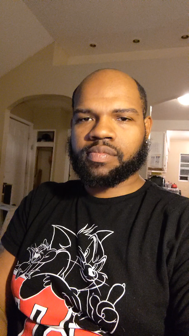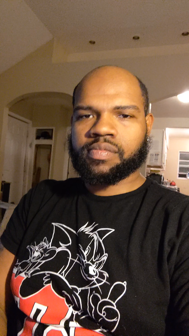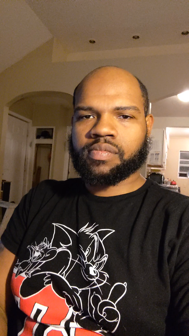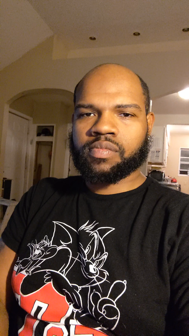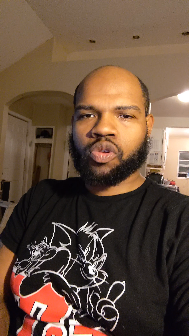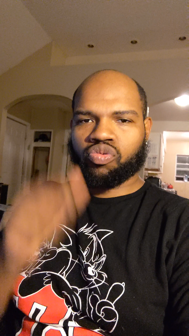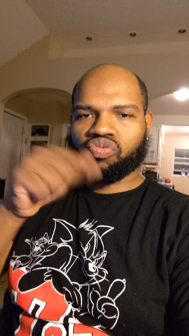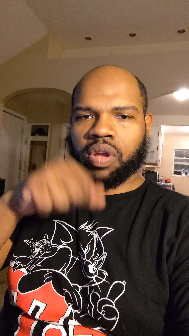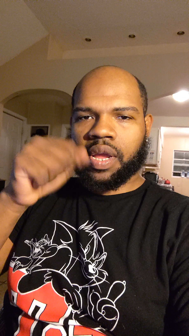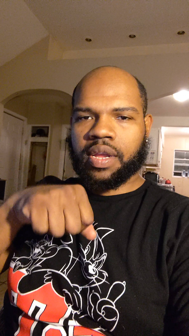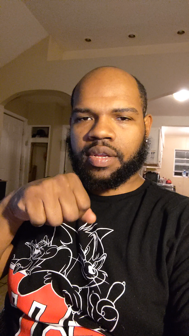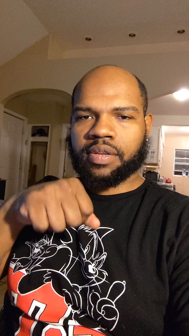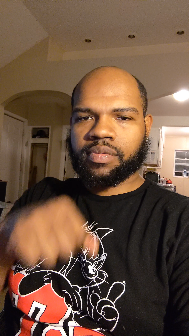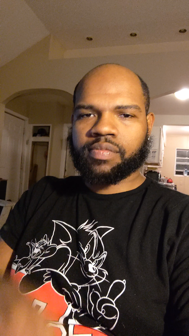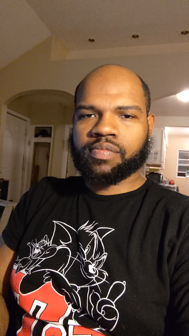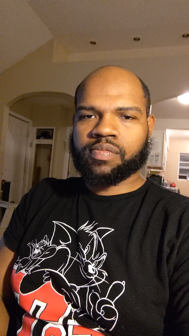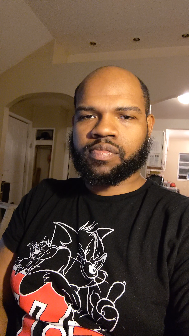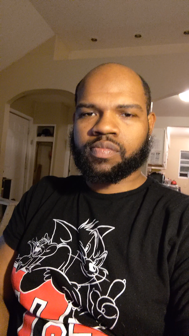rock